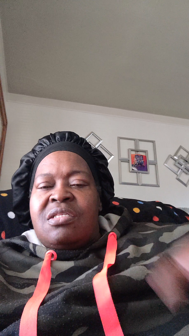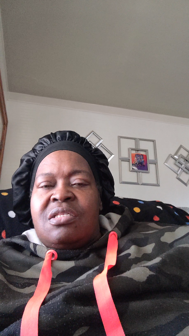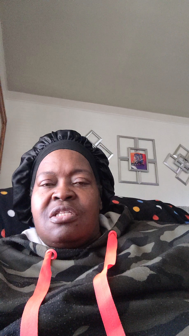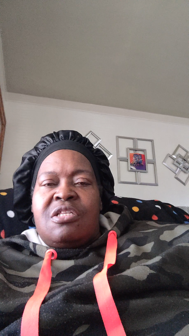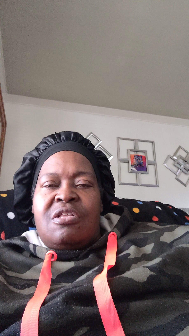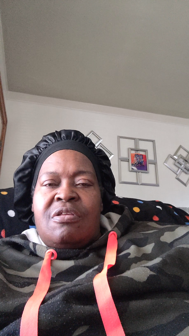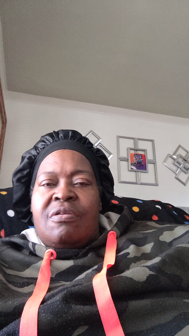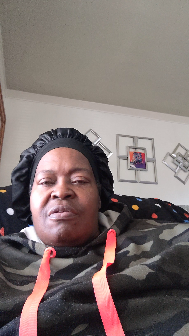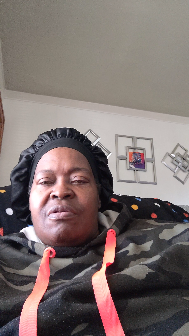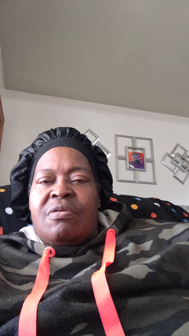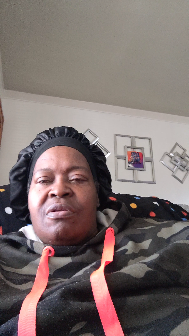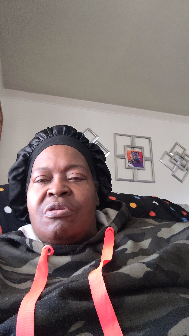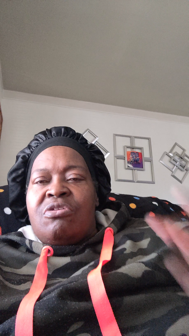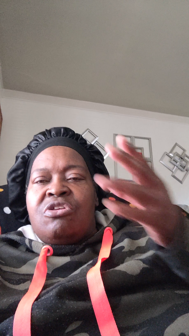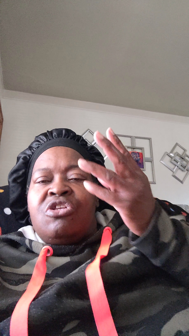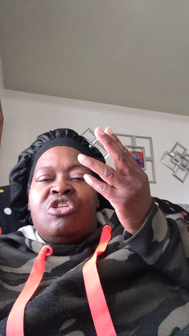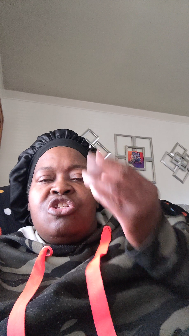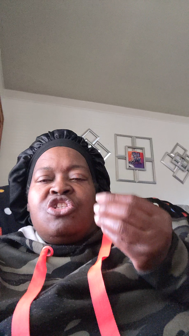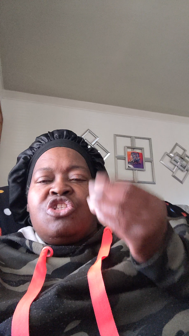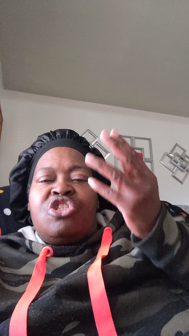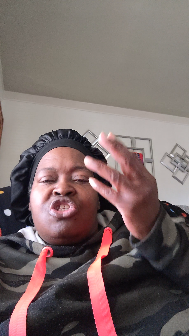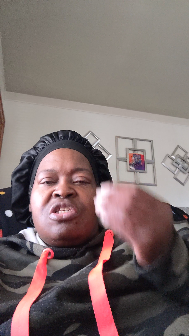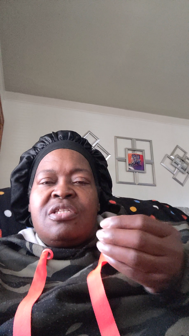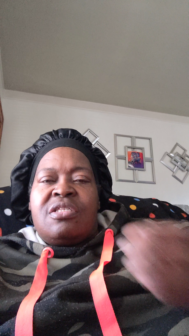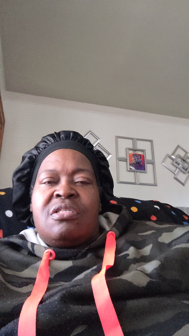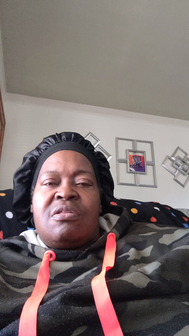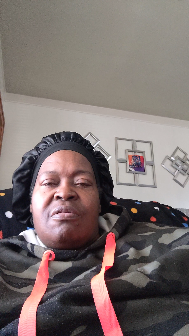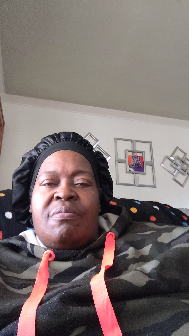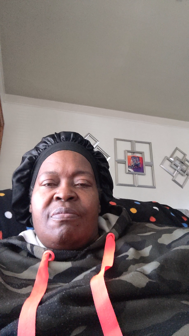gentle